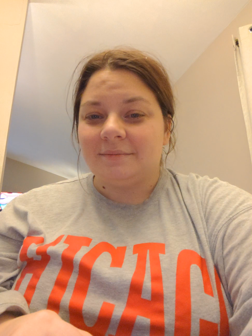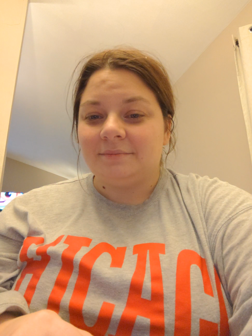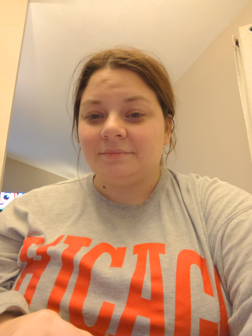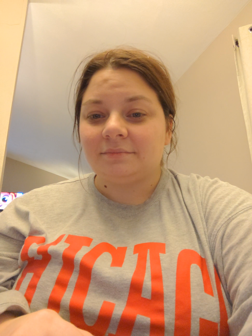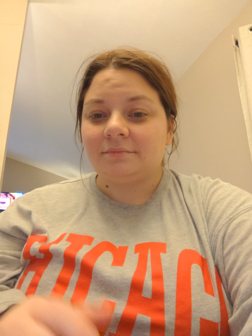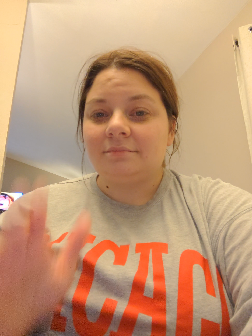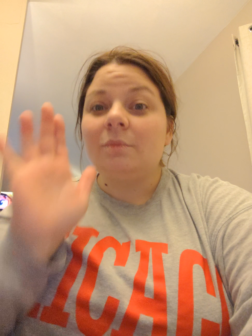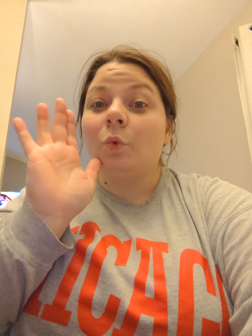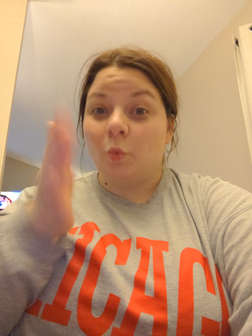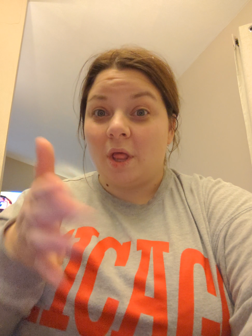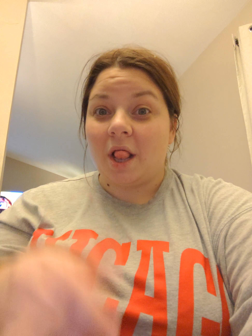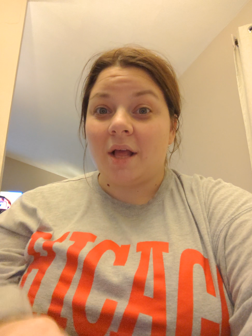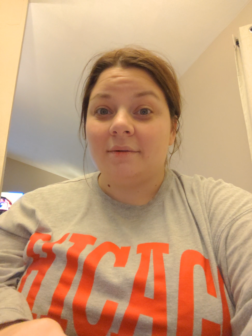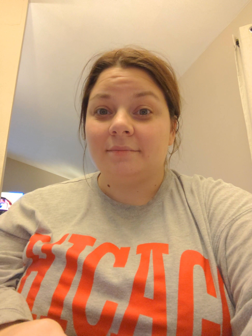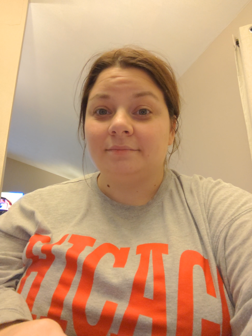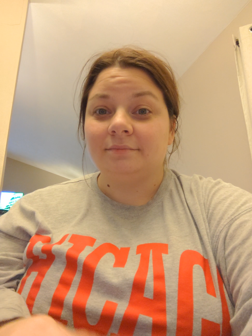will